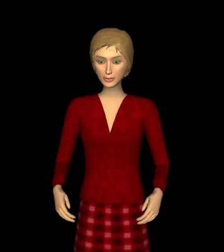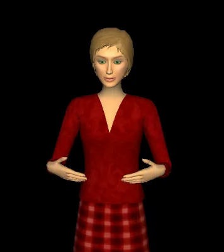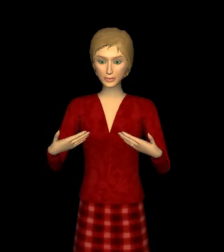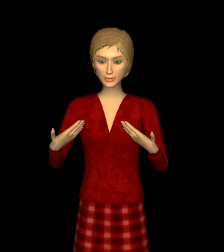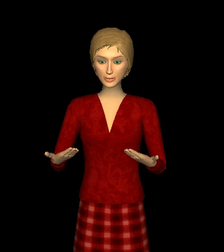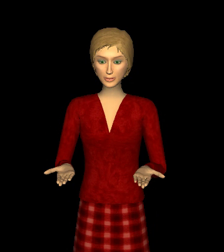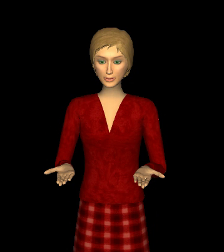لذا